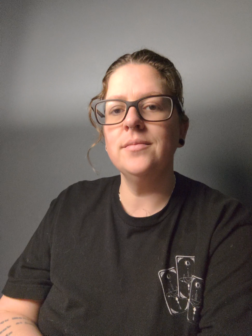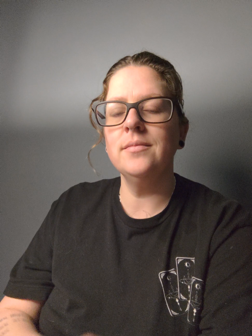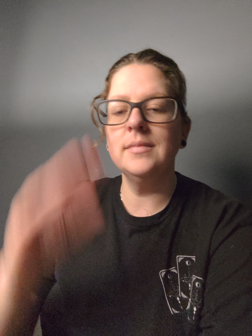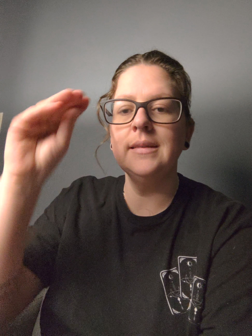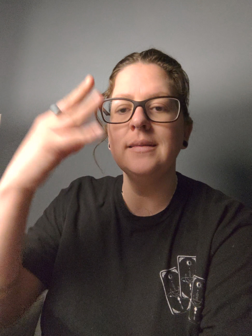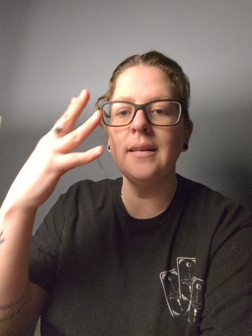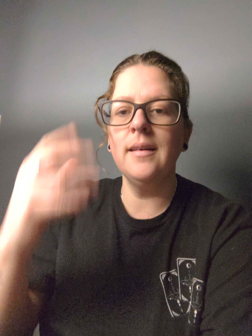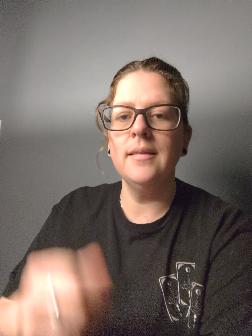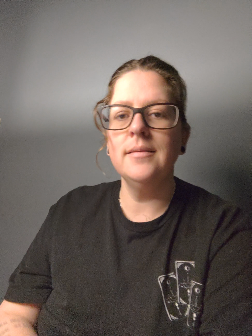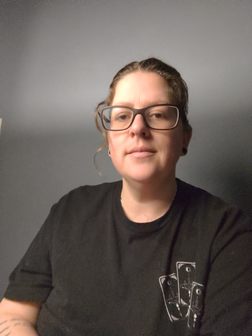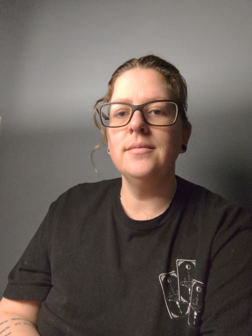sun